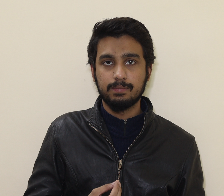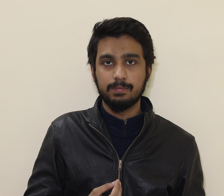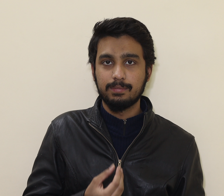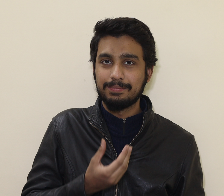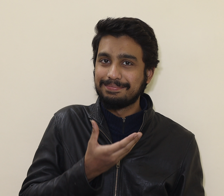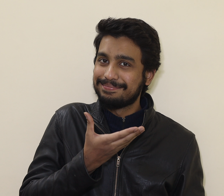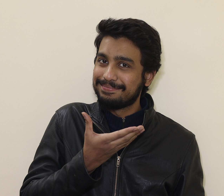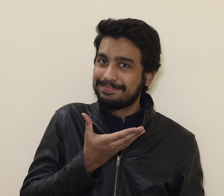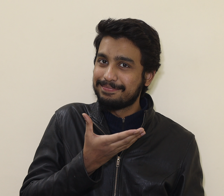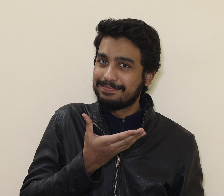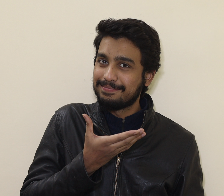glad